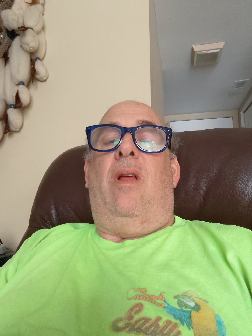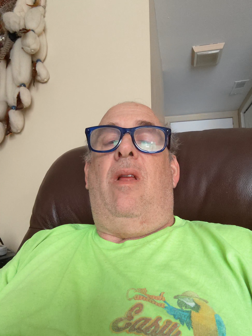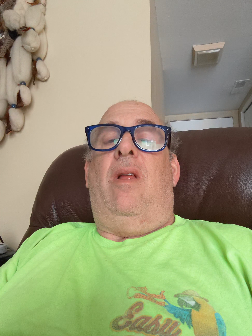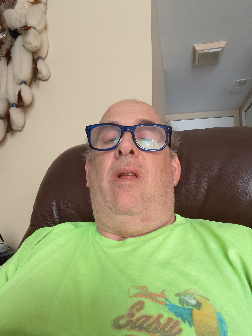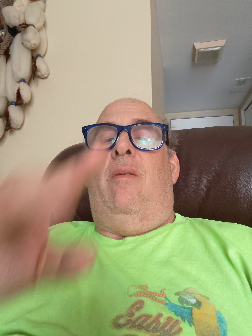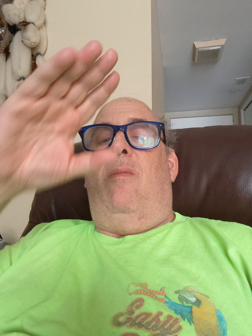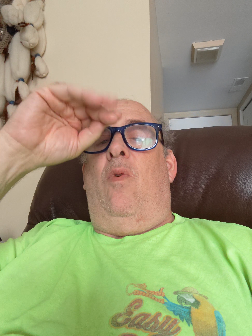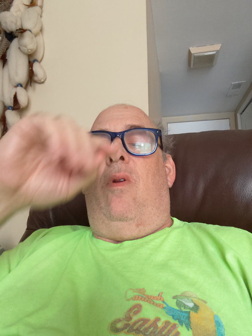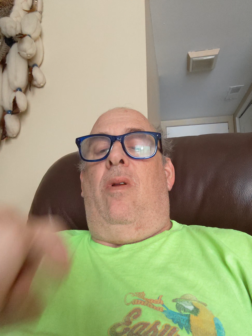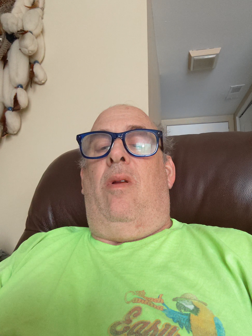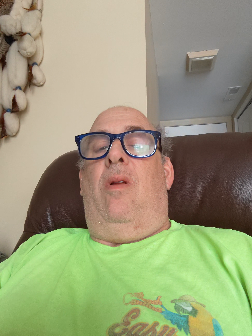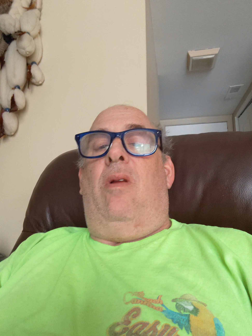boy